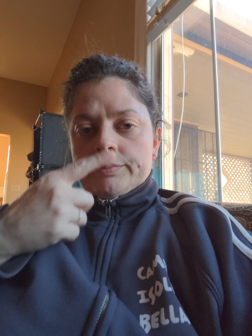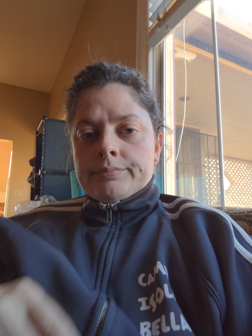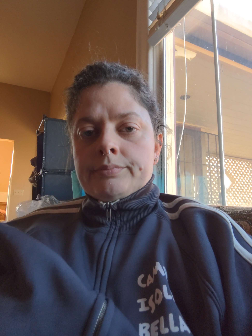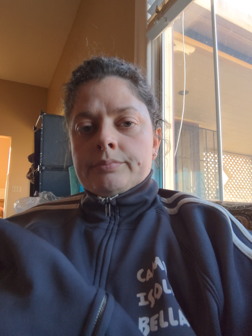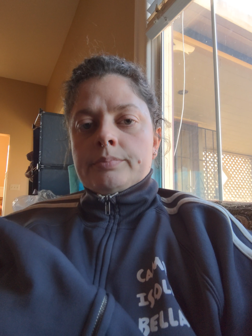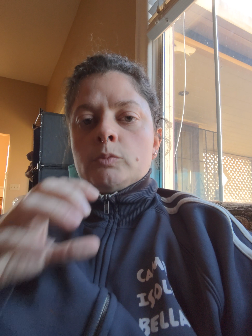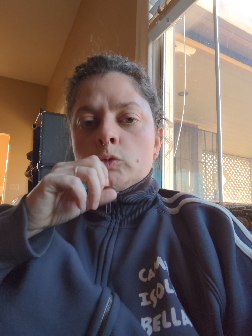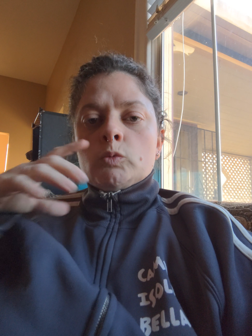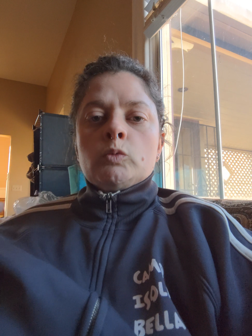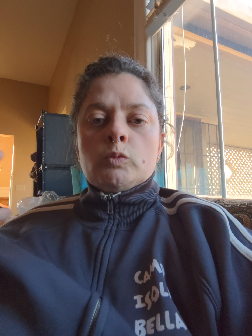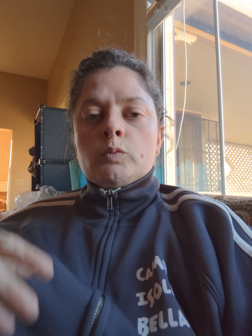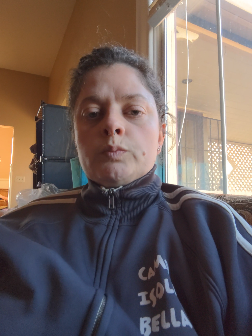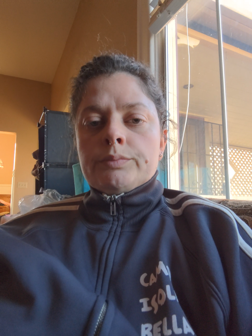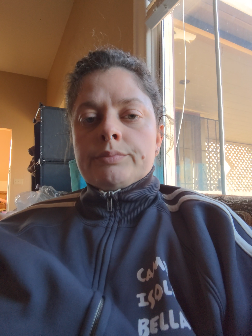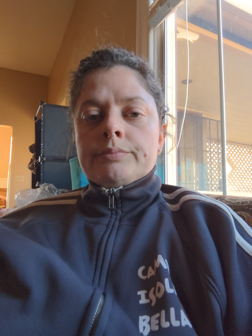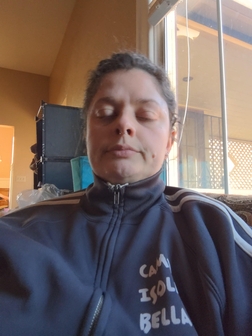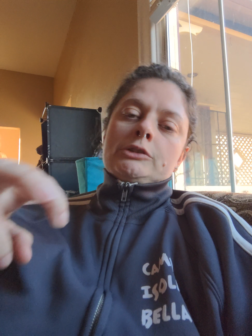balloon